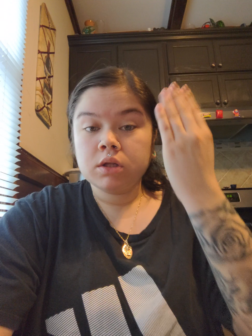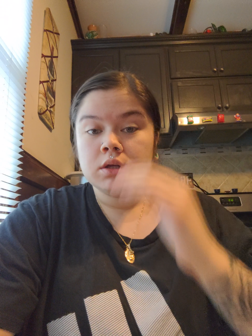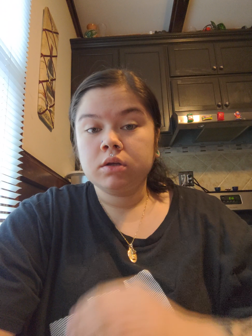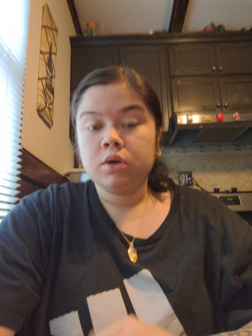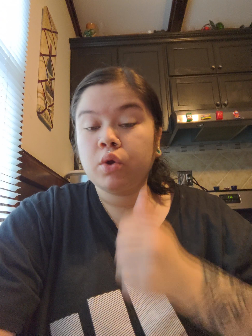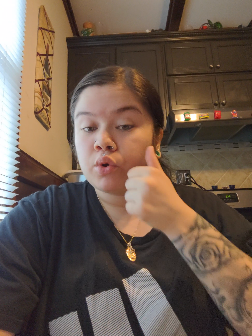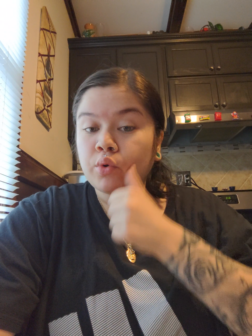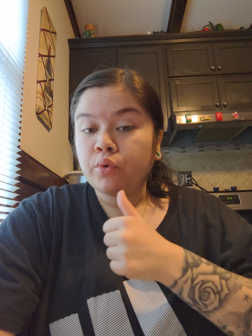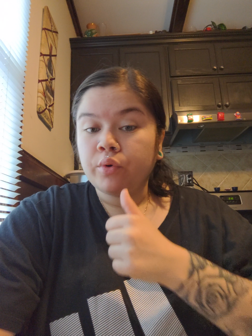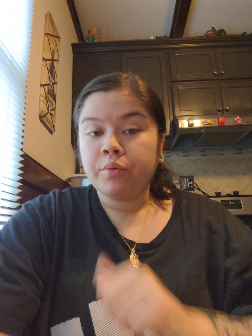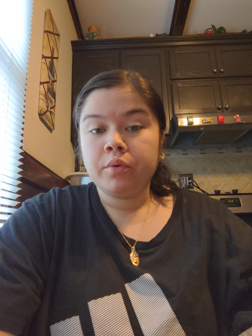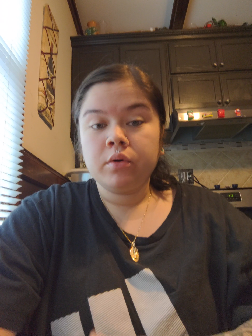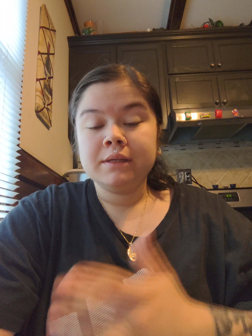girl